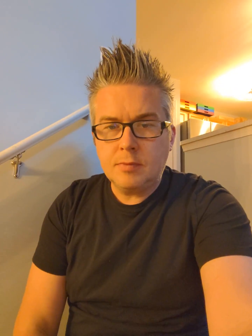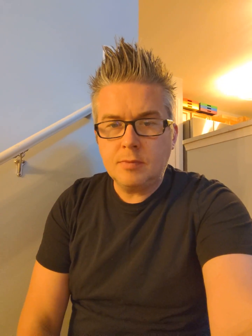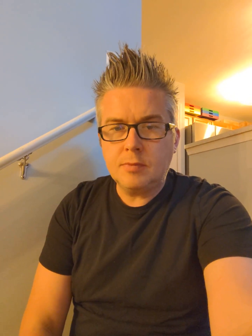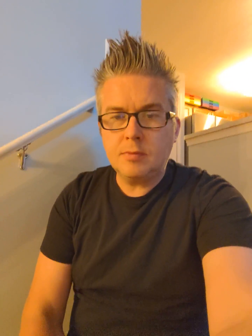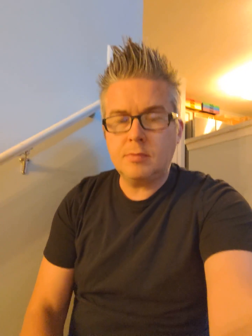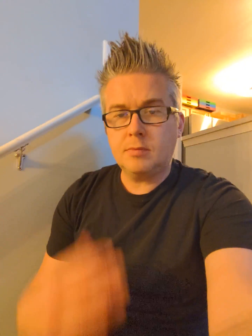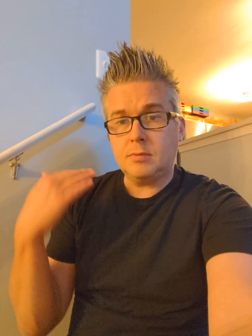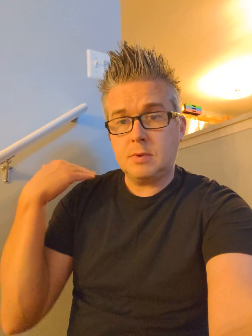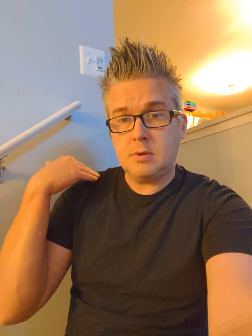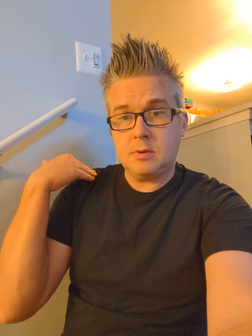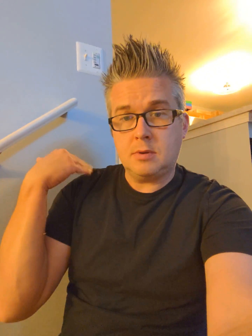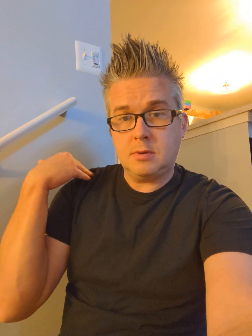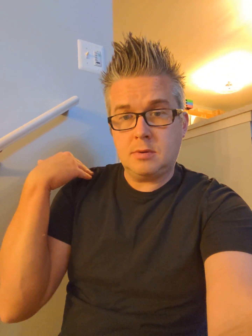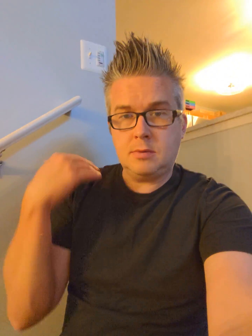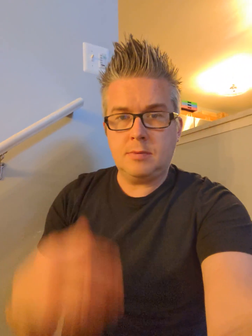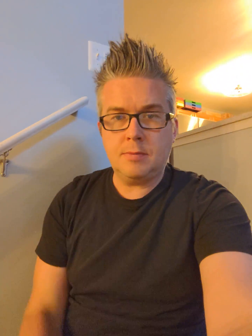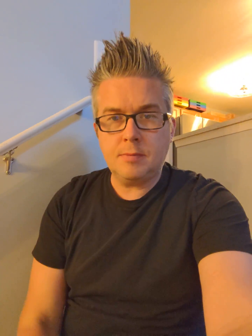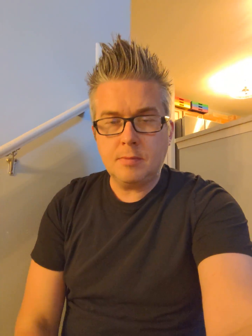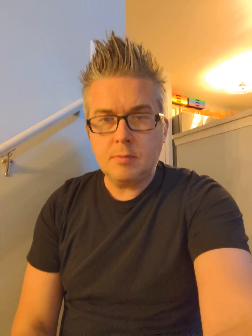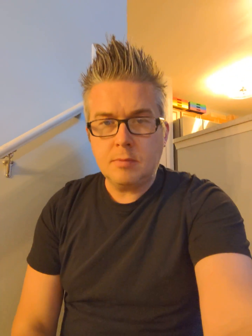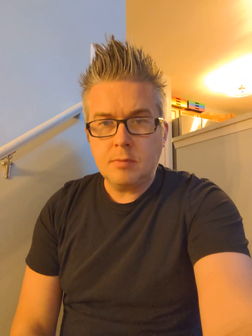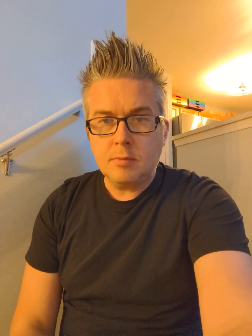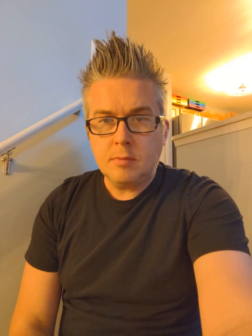shoulder